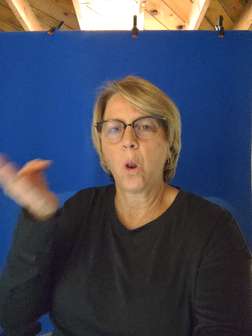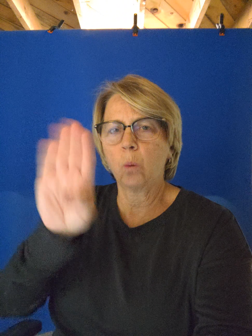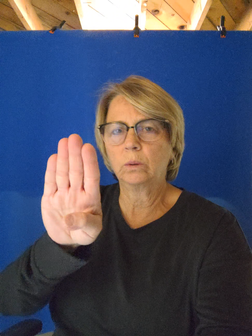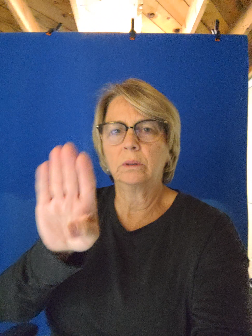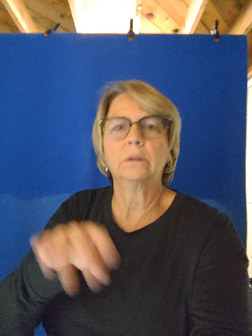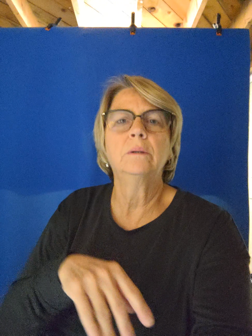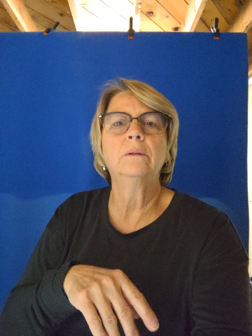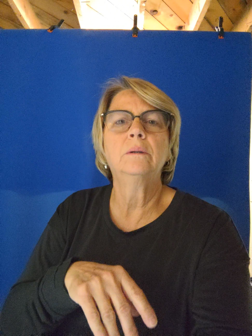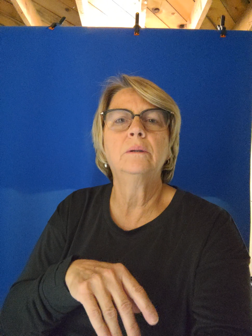close